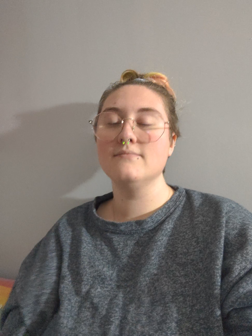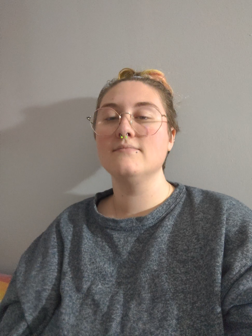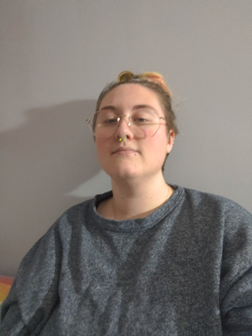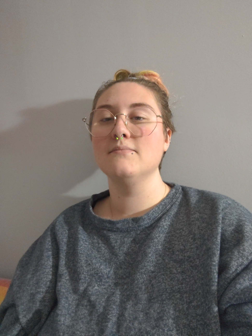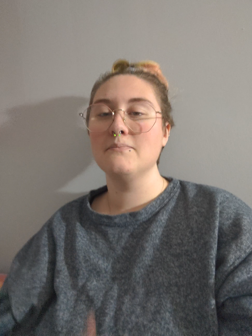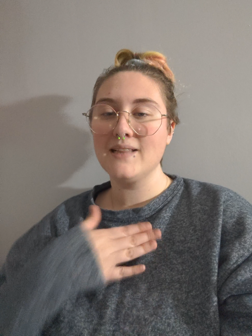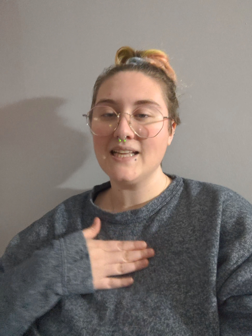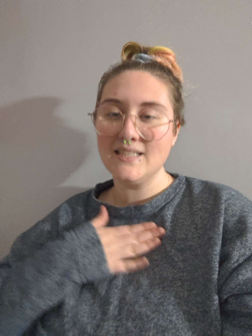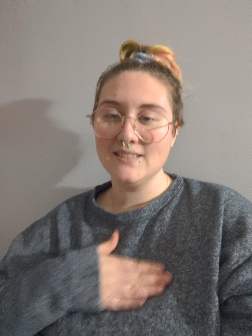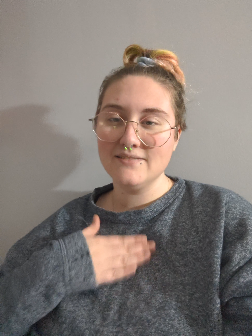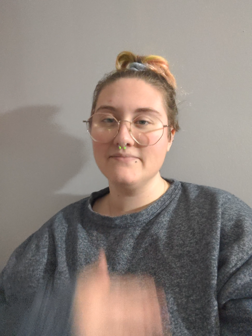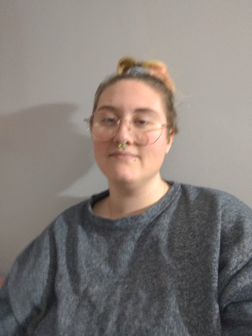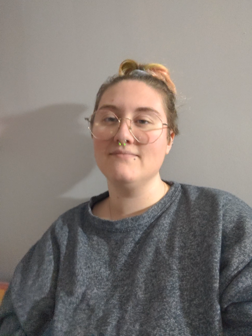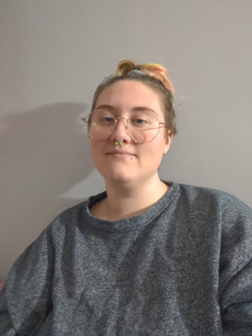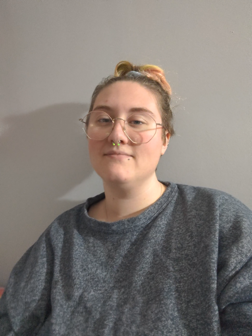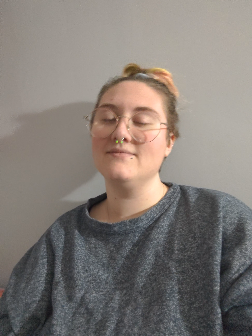please